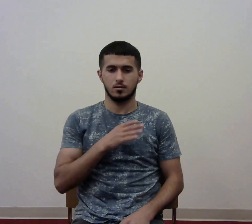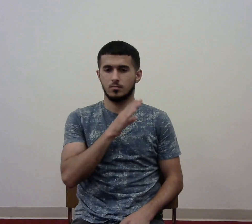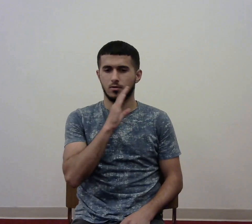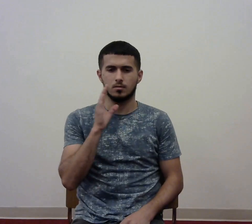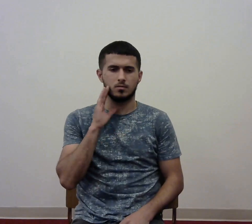ana